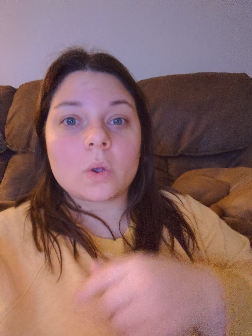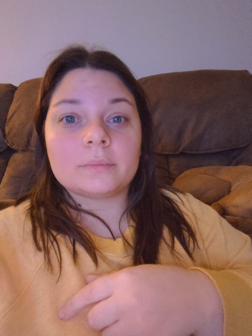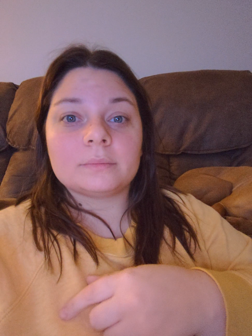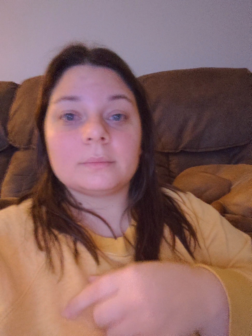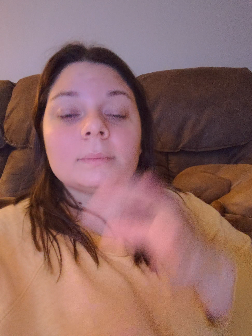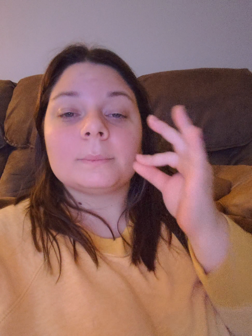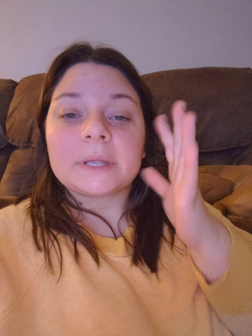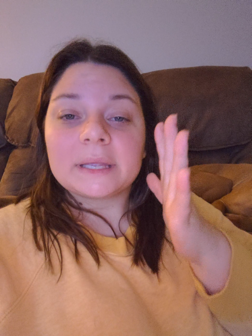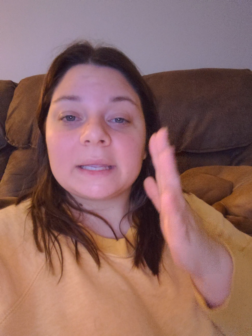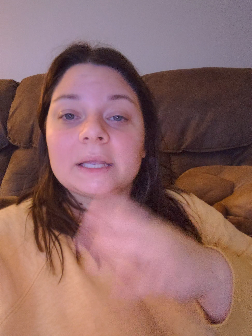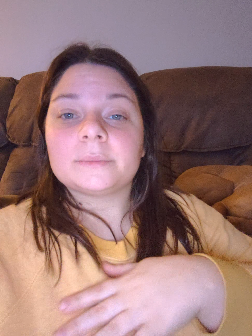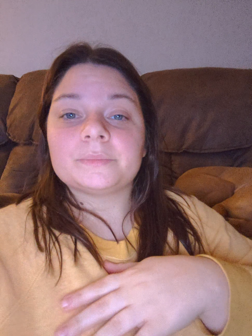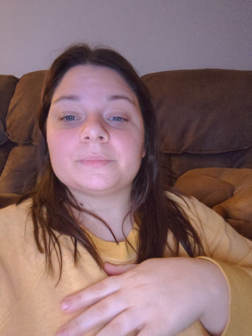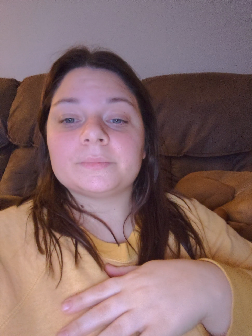bee